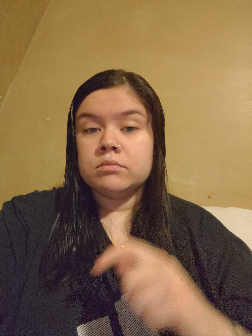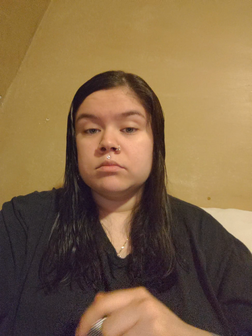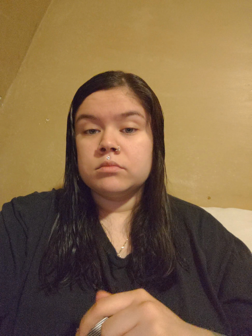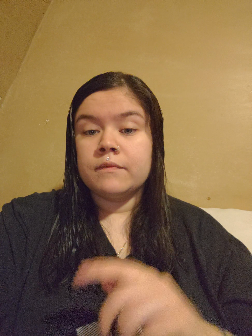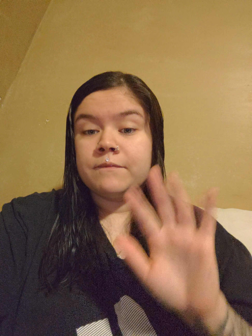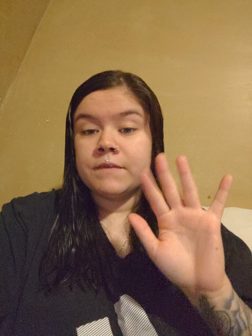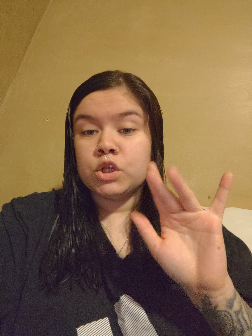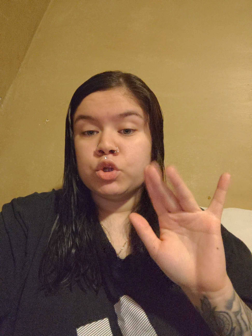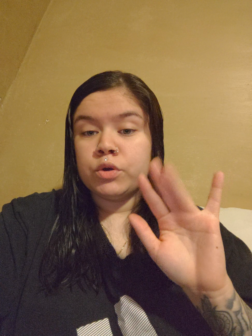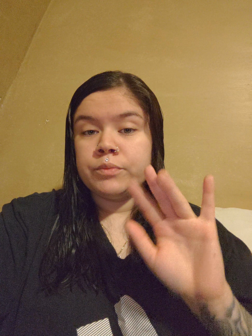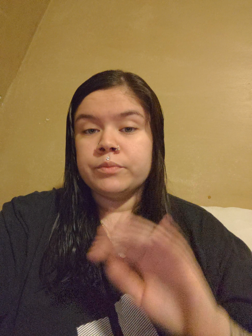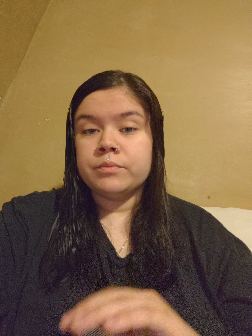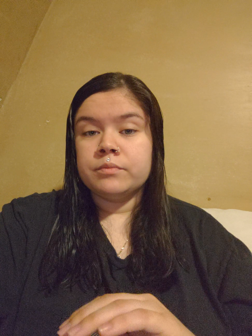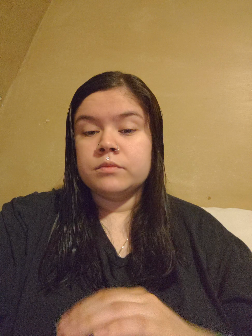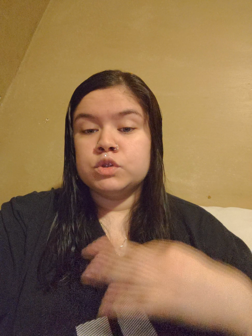finger